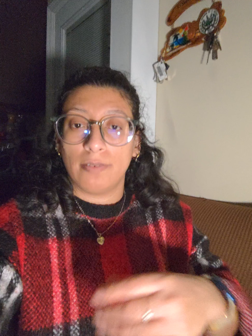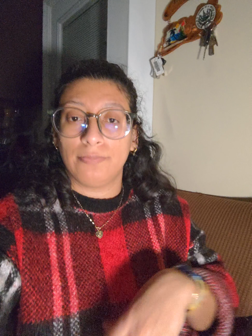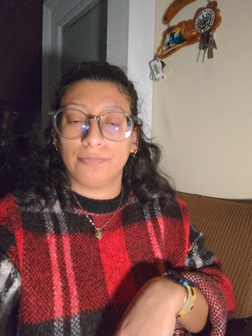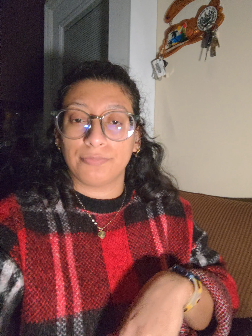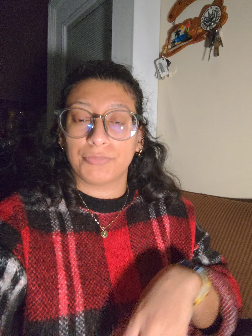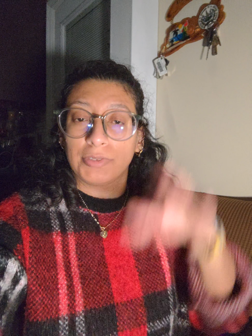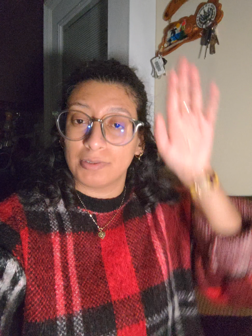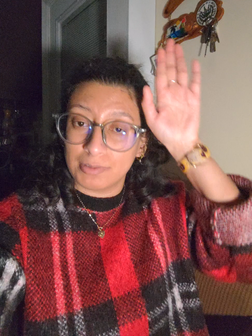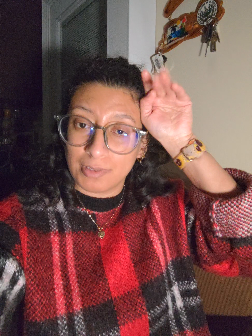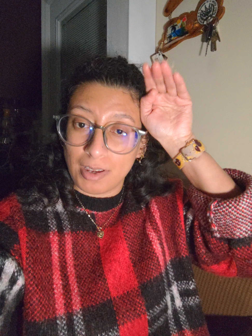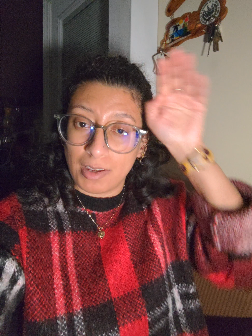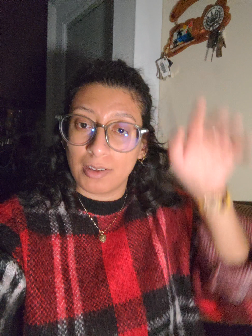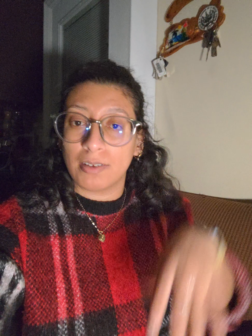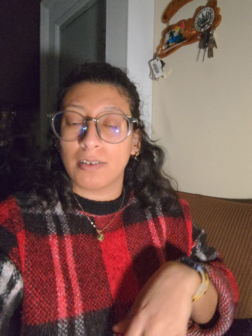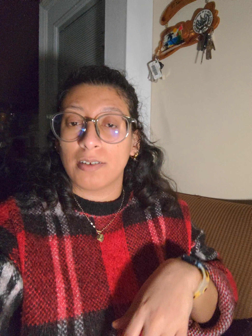donkey